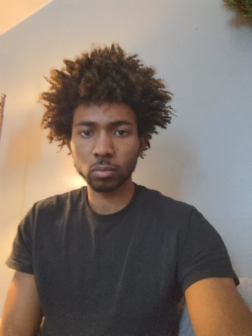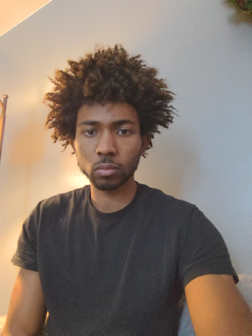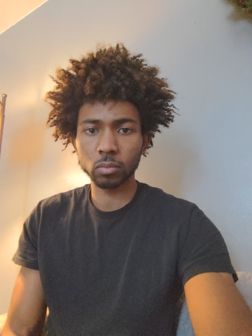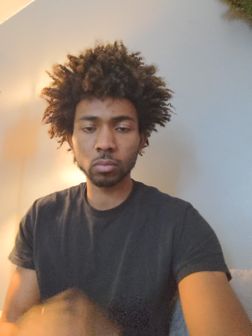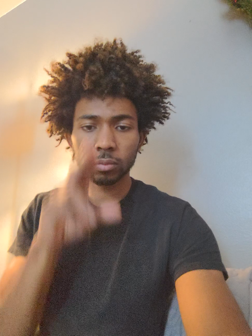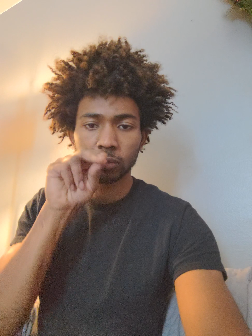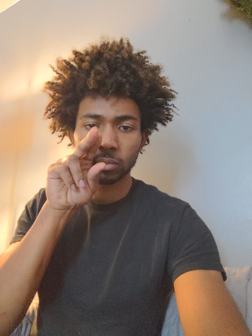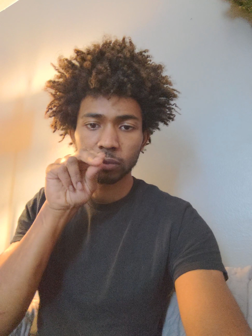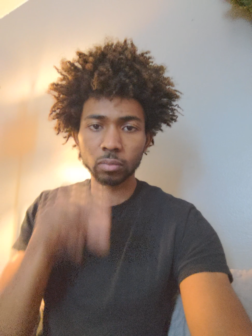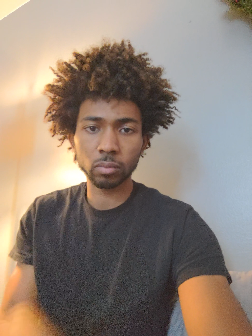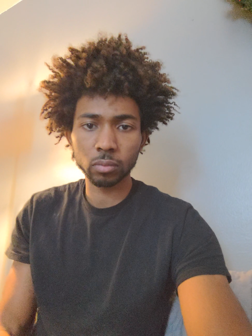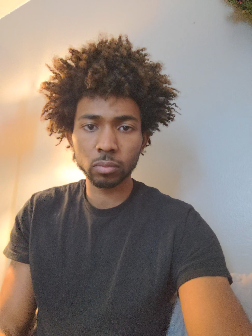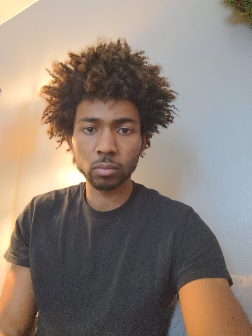duck